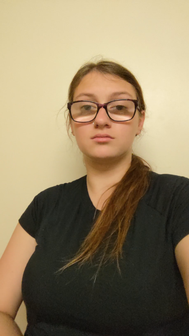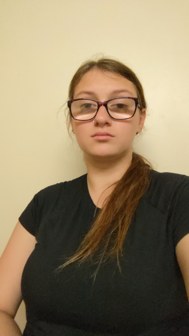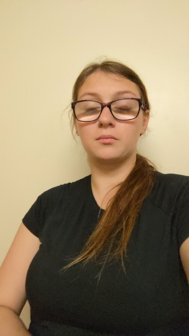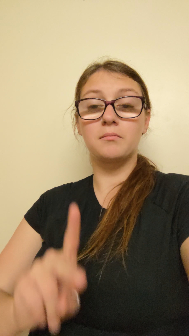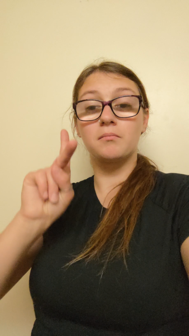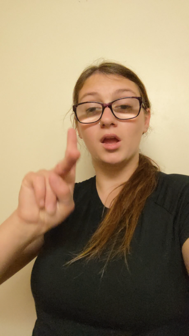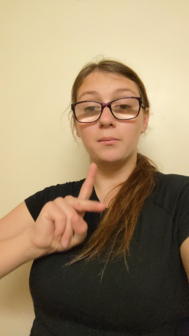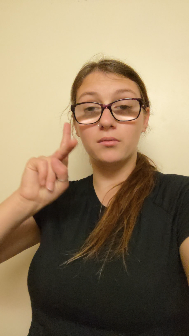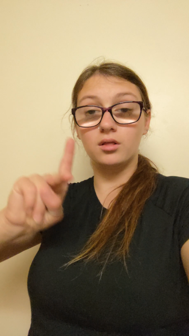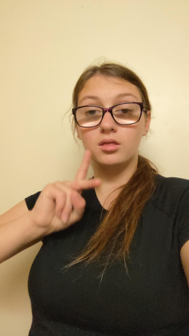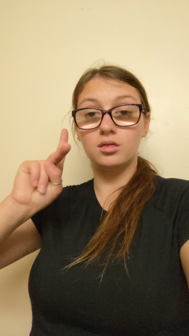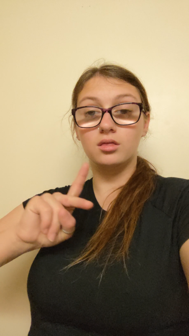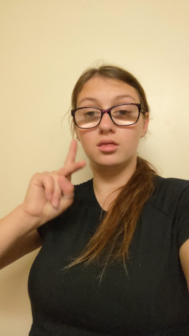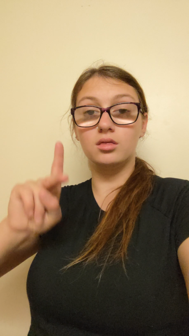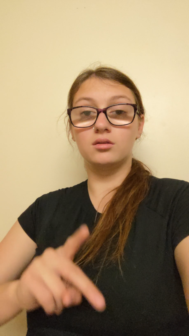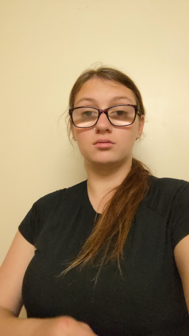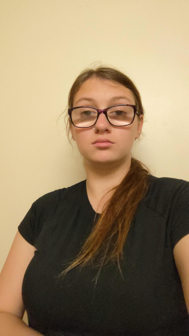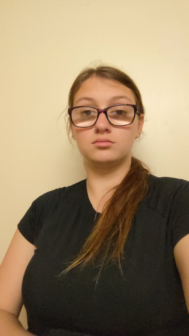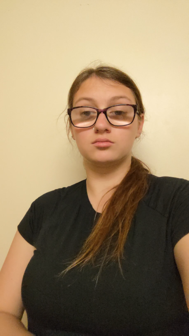people